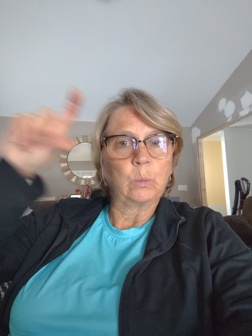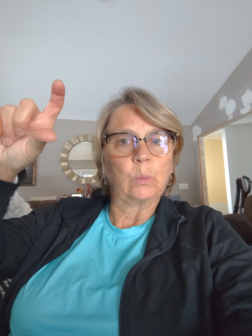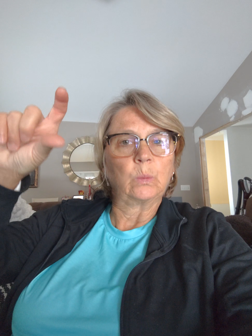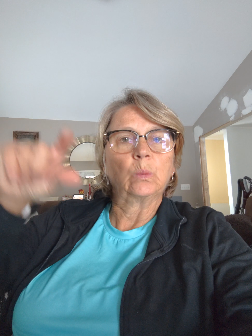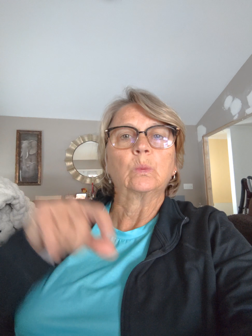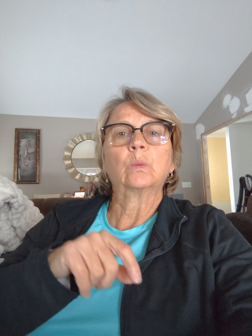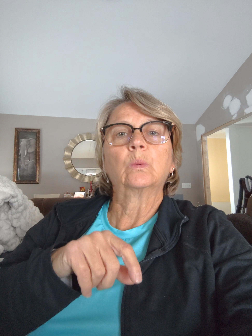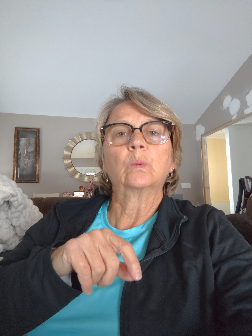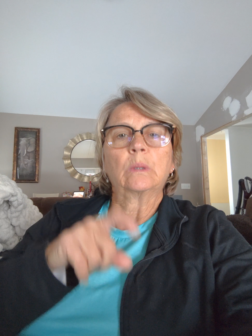moon